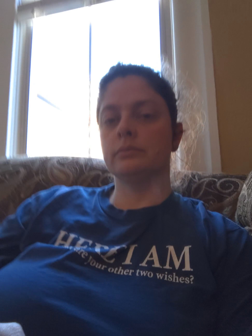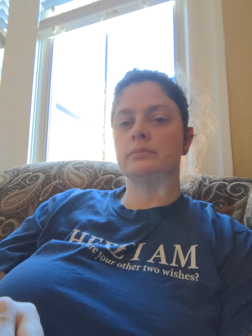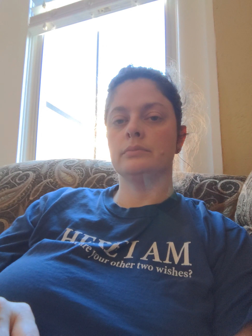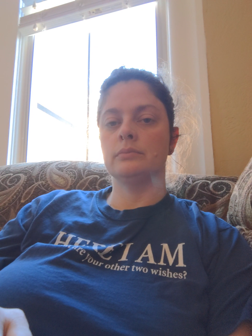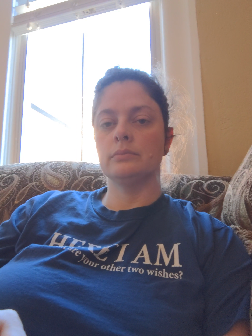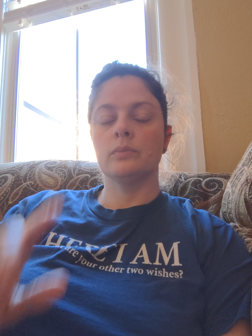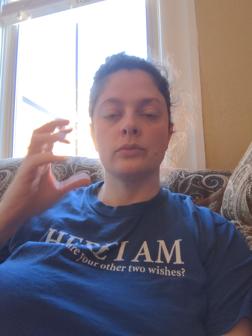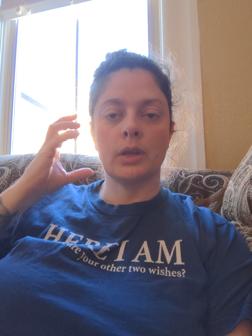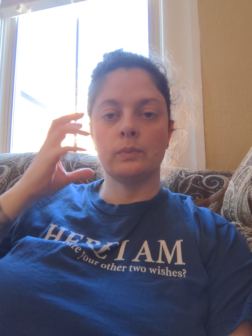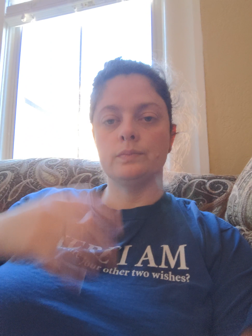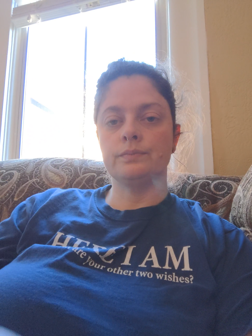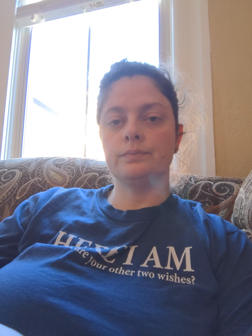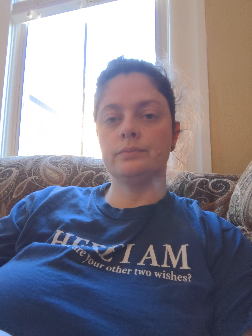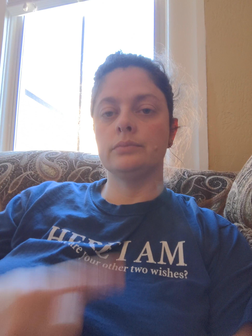radio